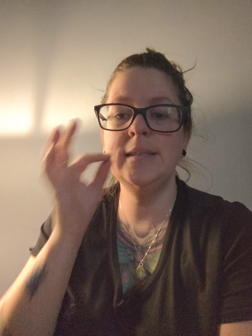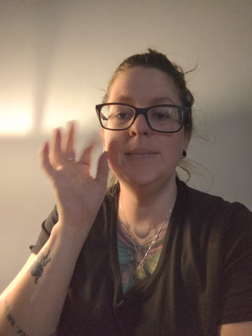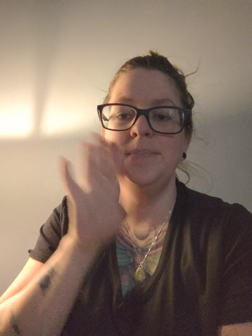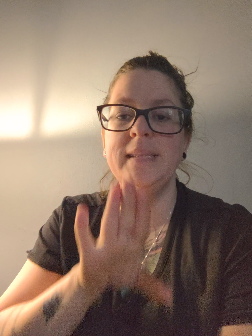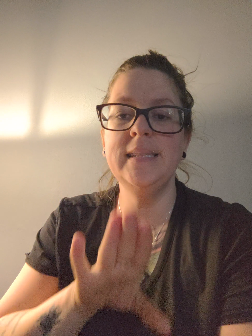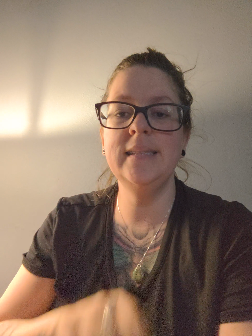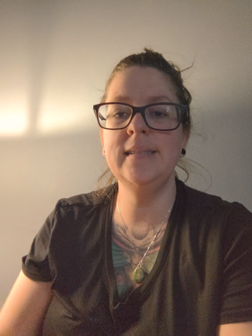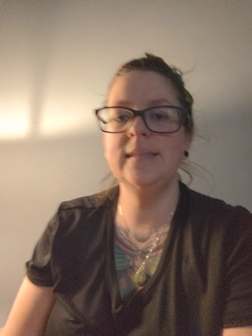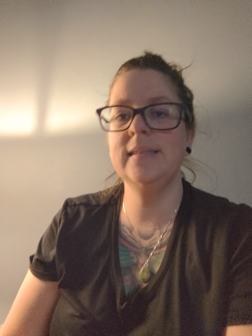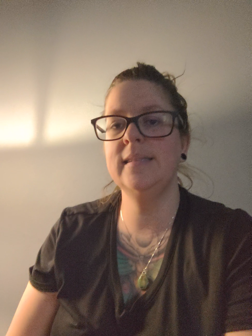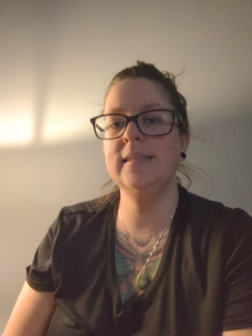bee